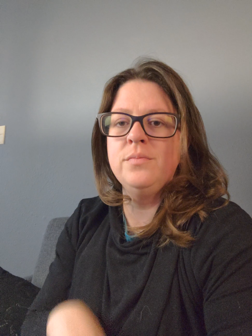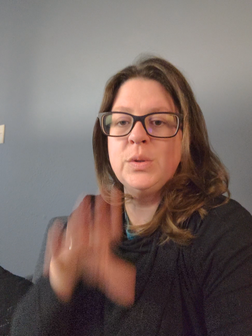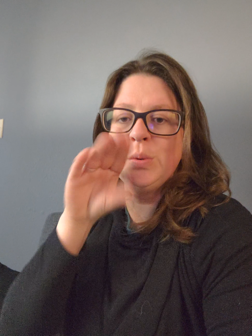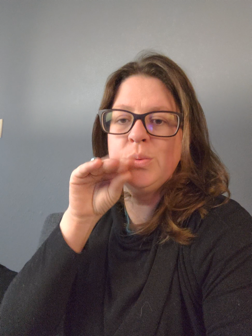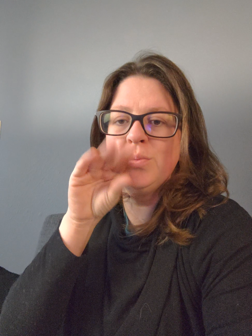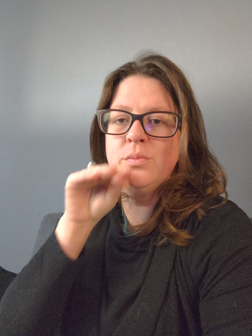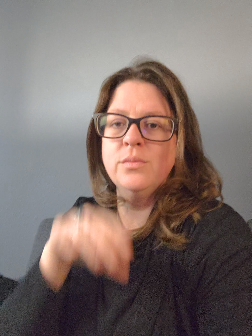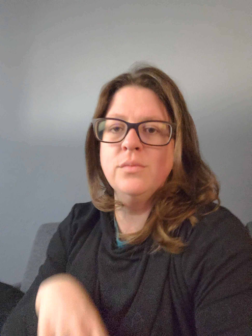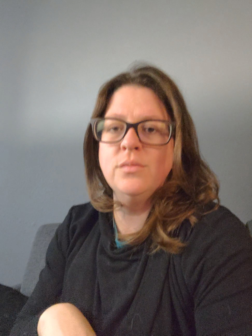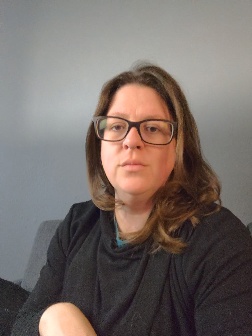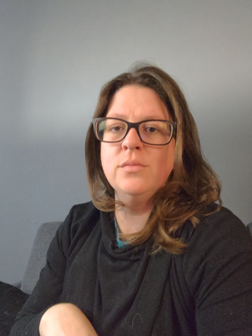goose